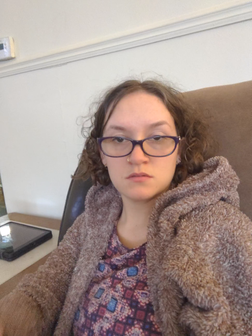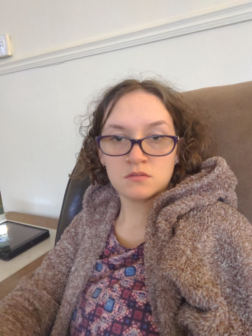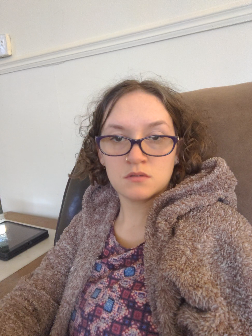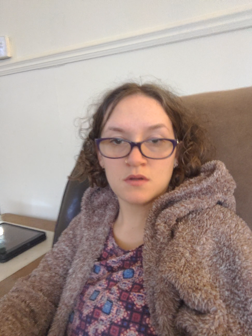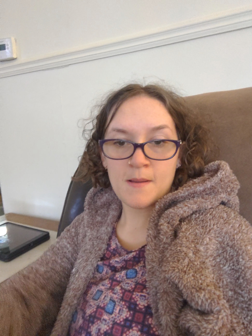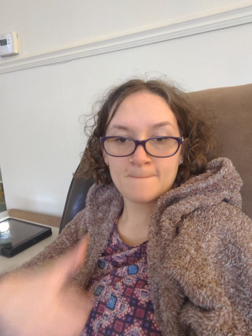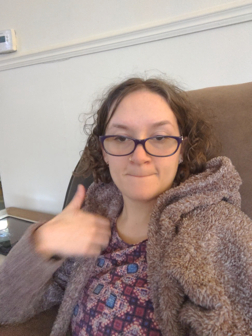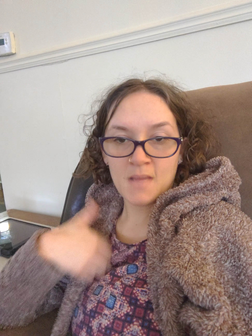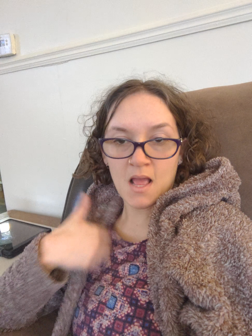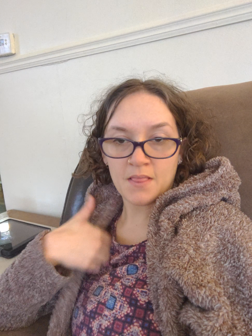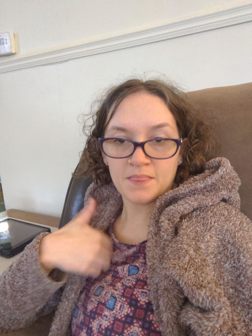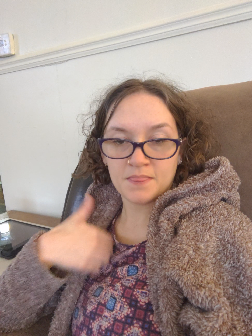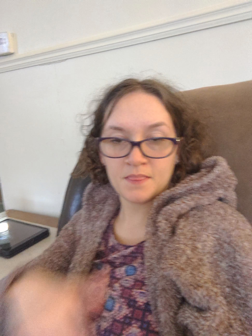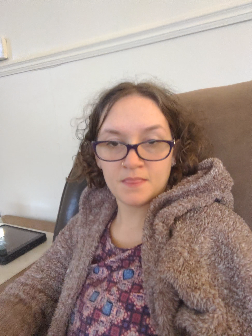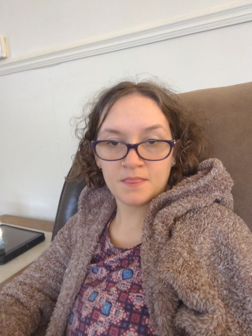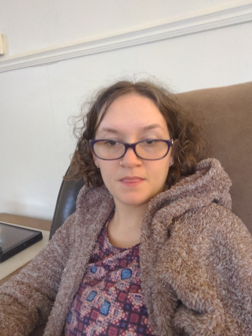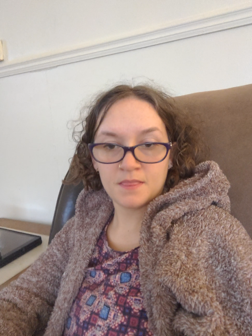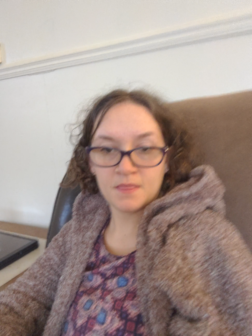bath